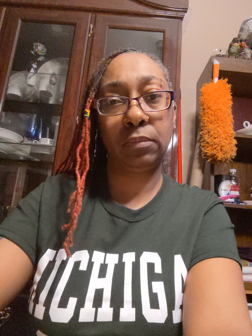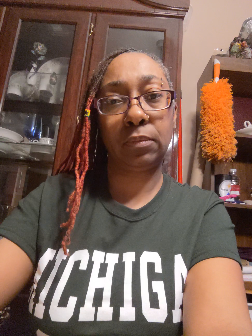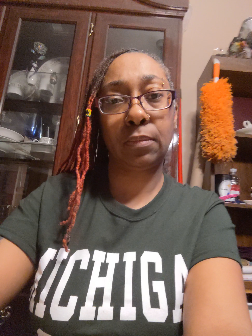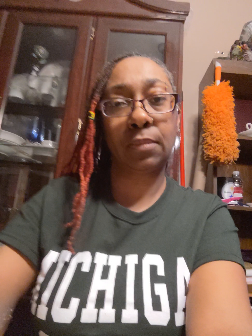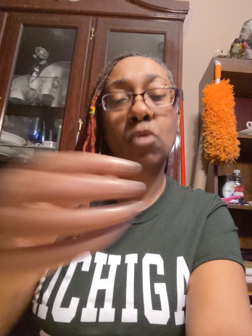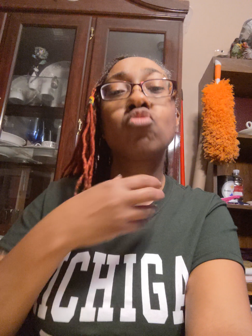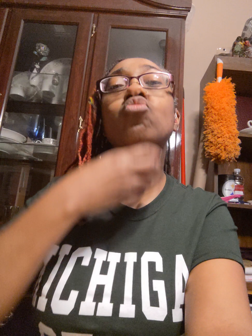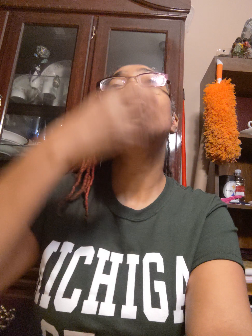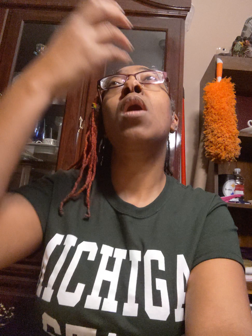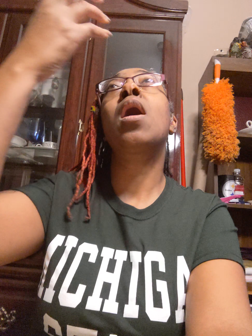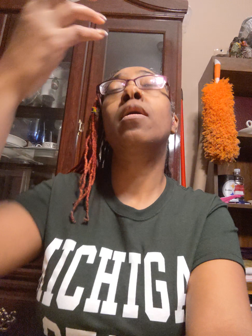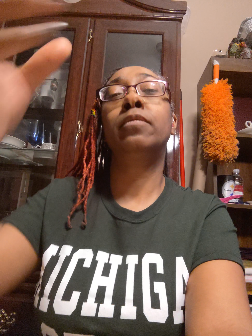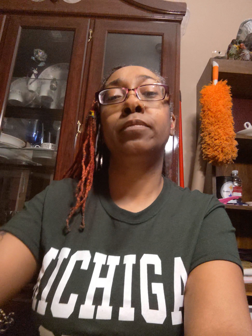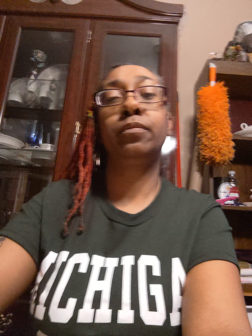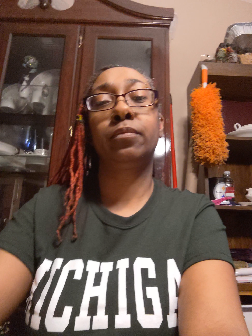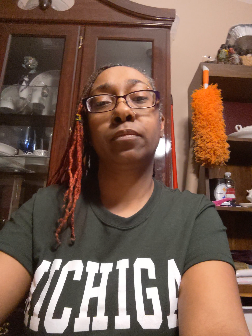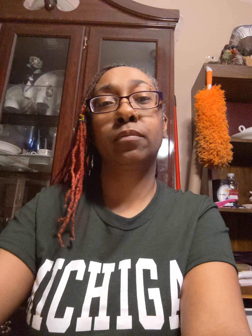giraffe